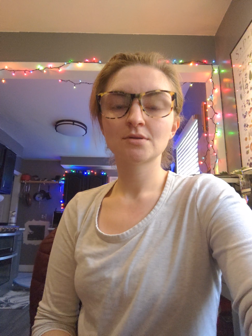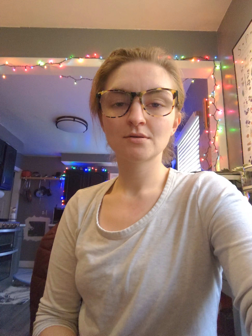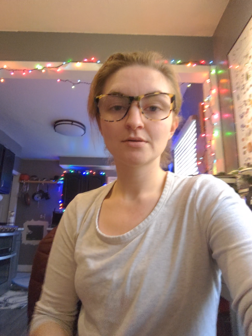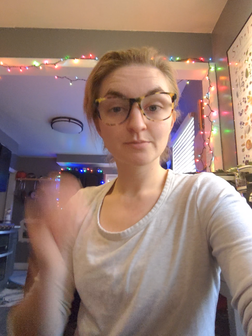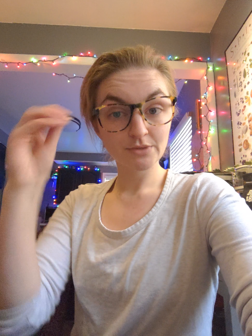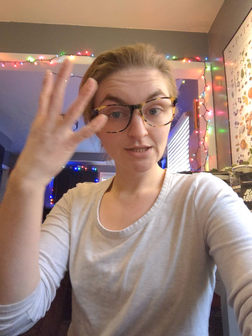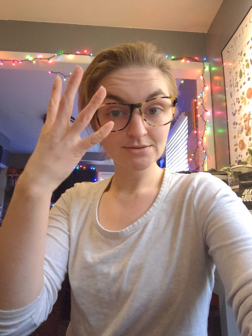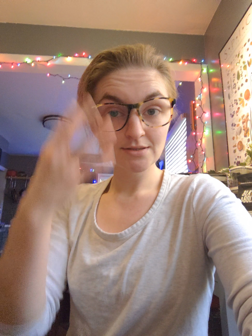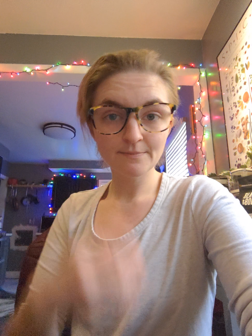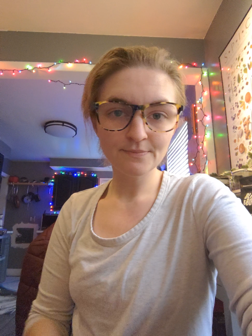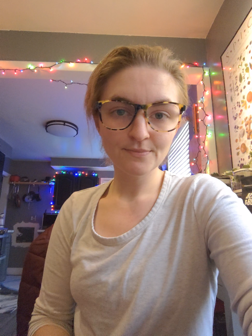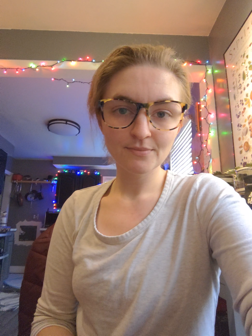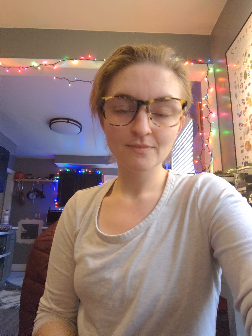sun